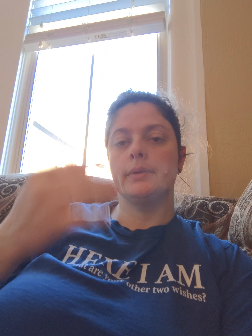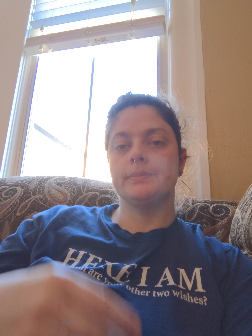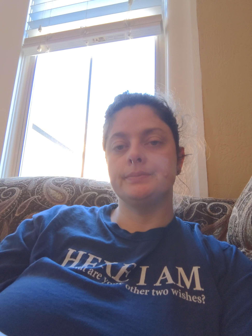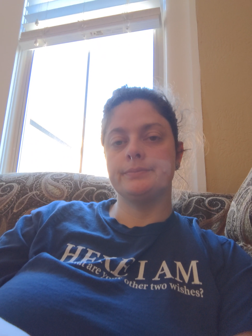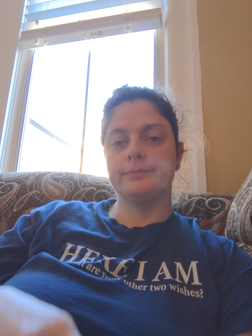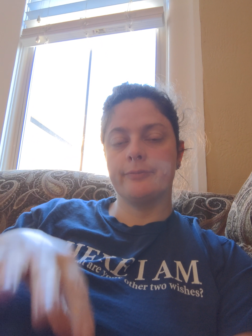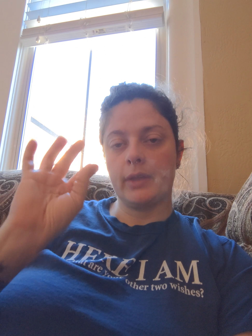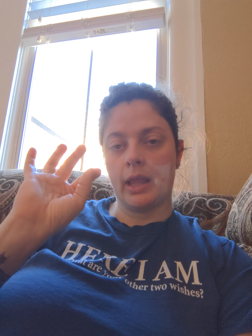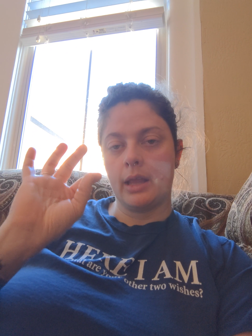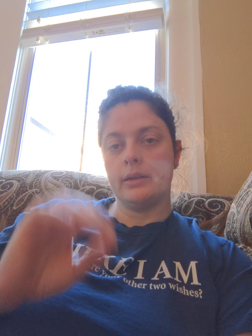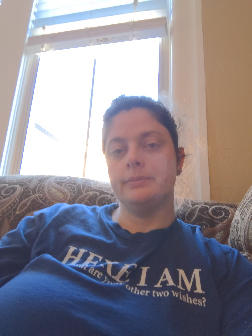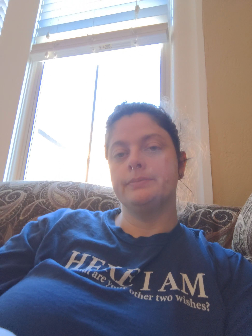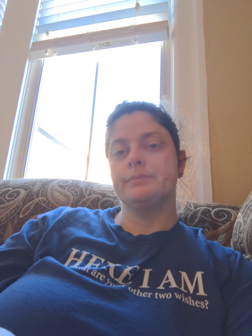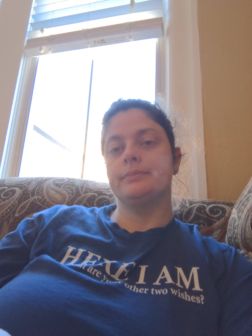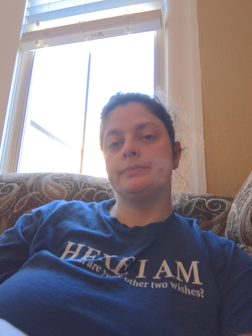find